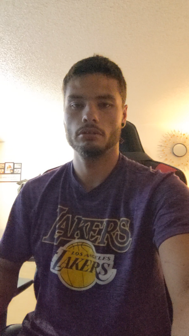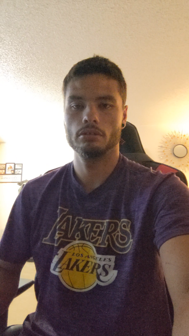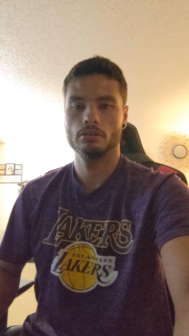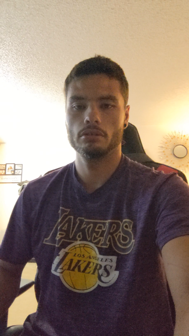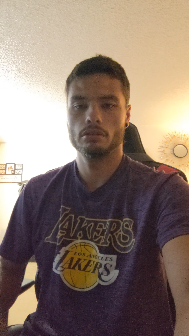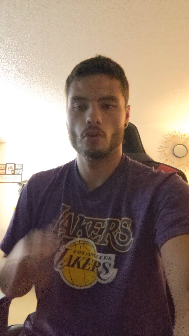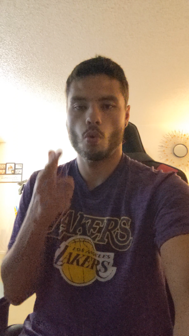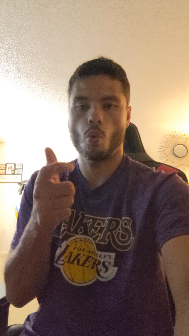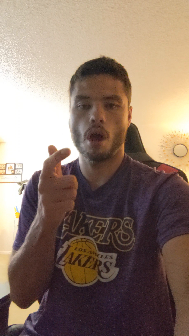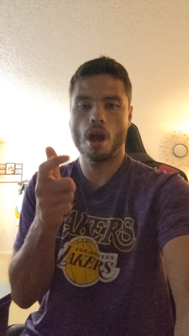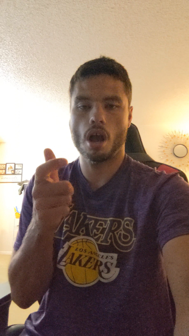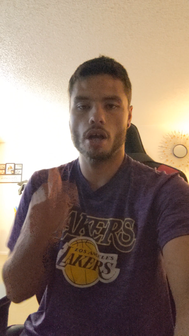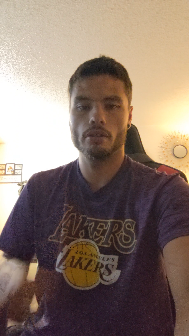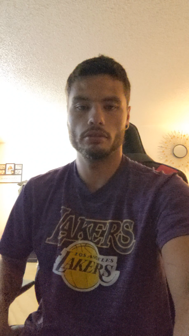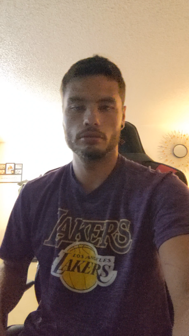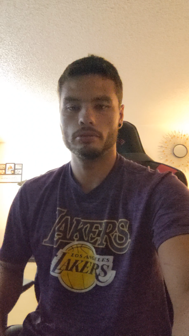run